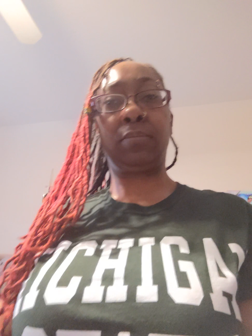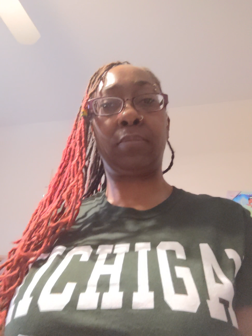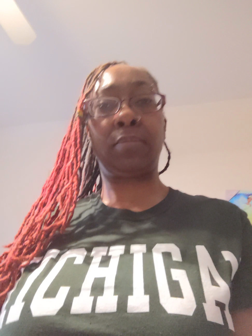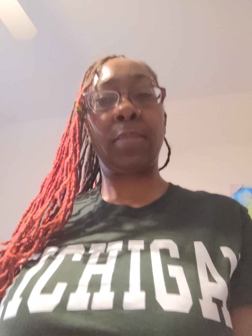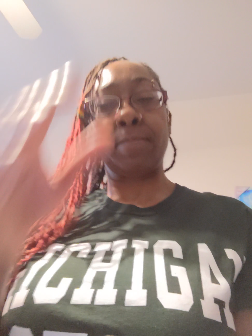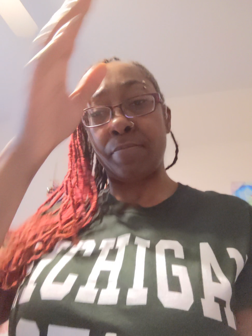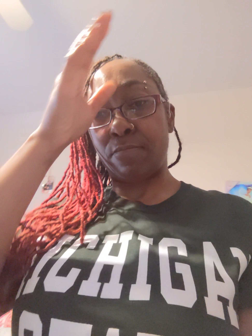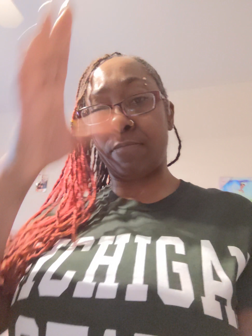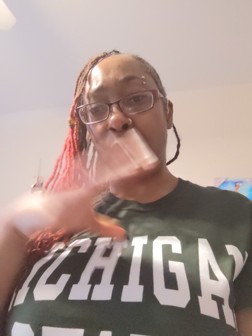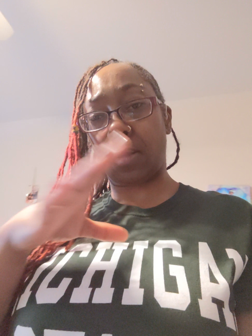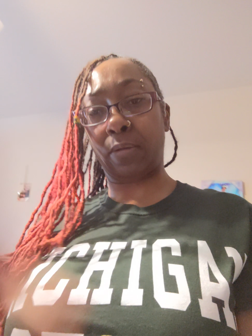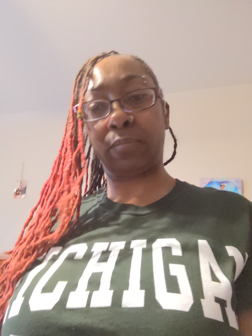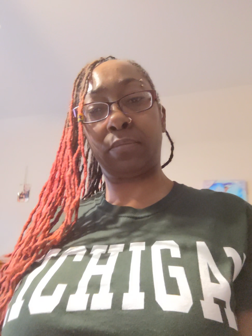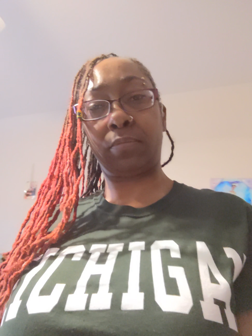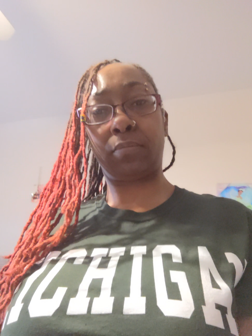man